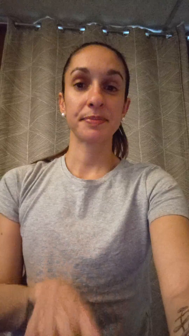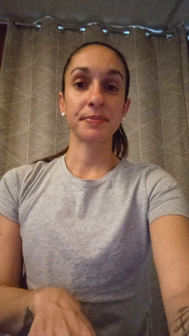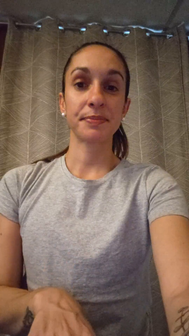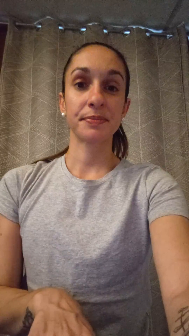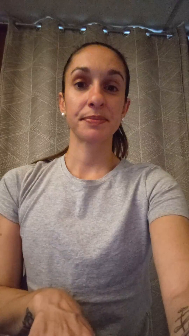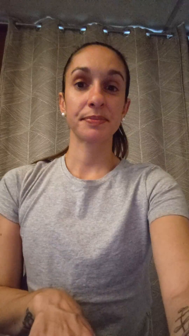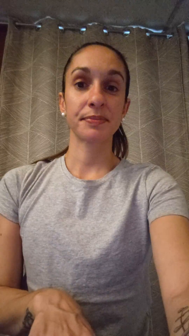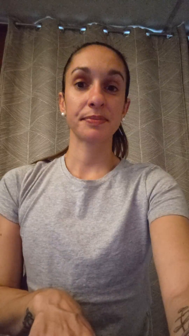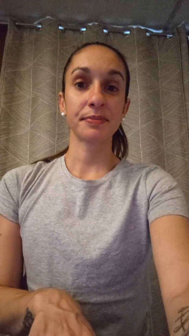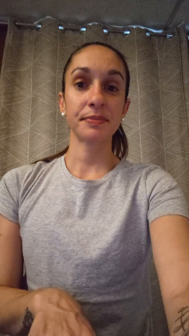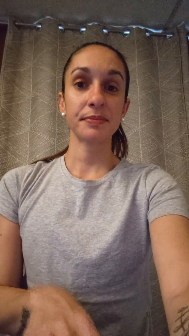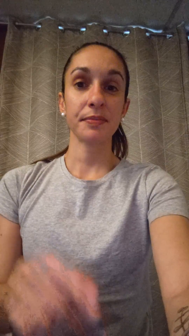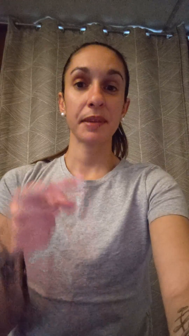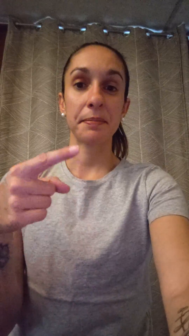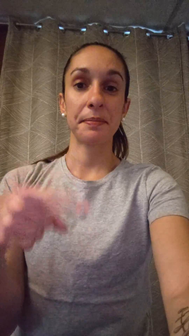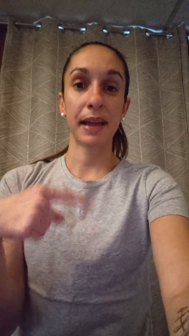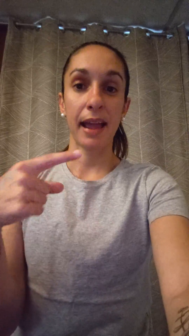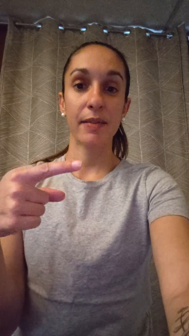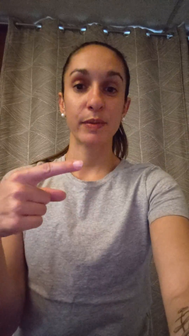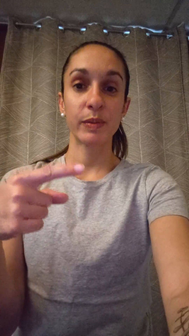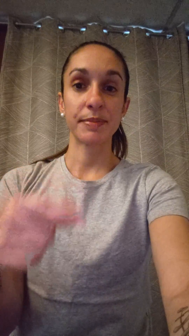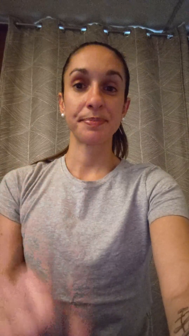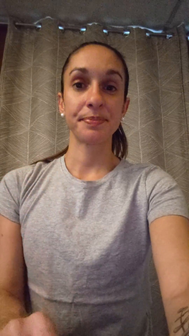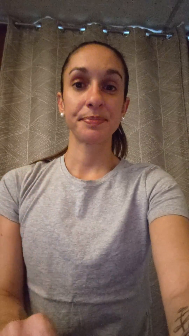about